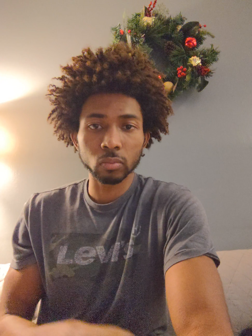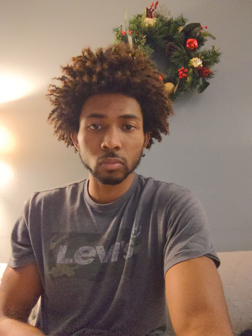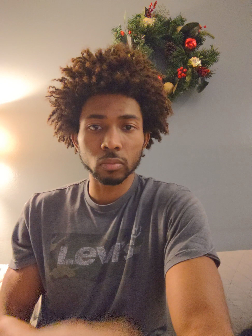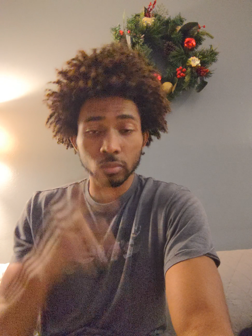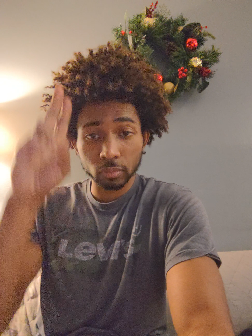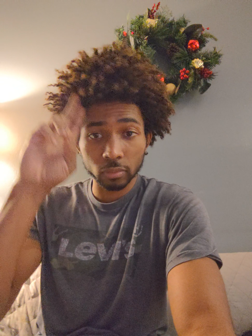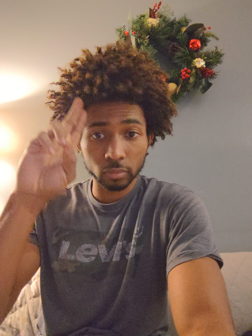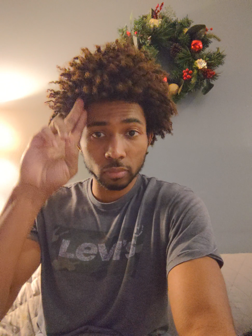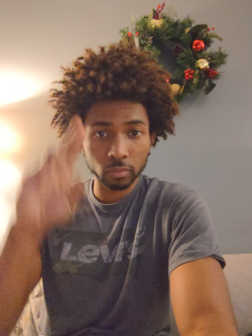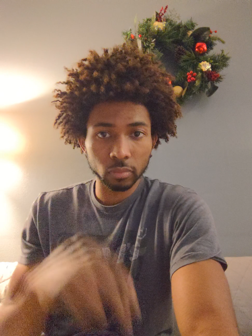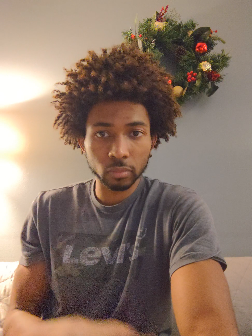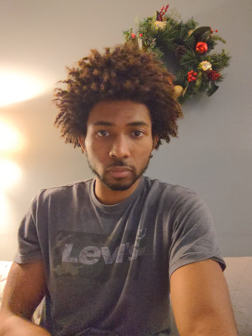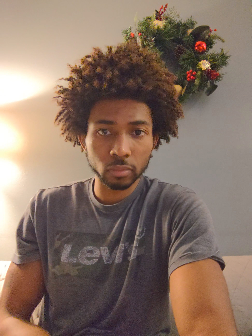uncle